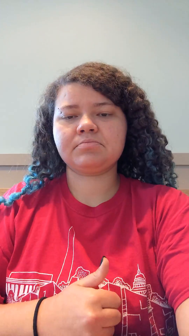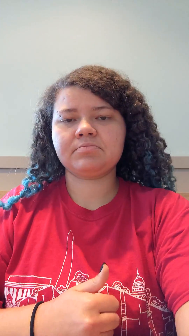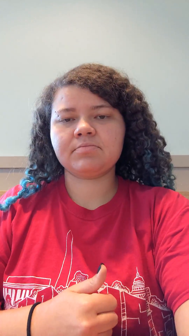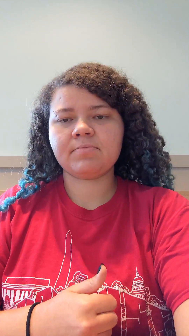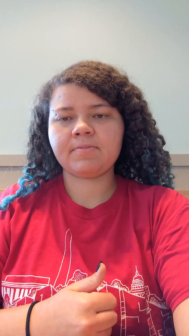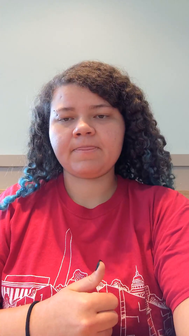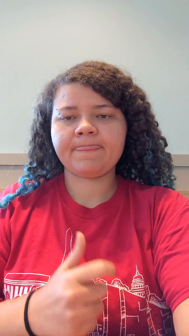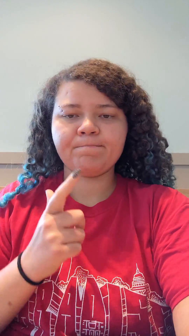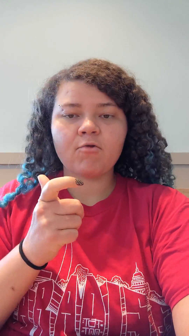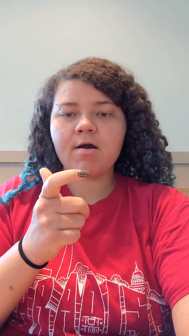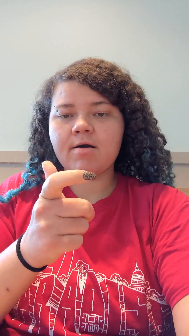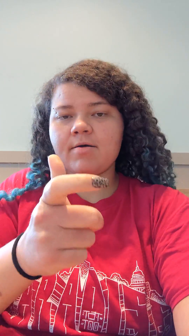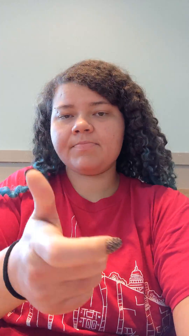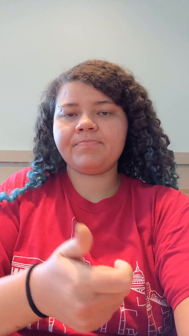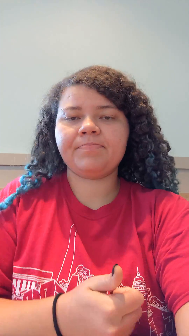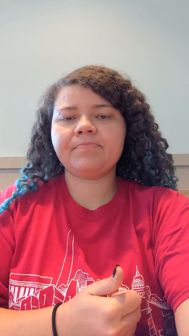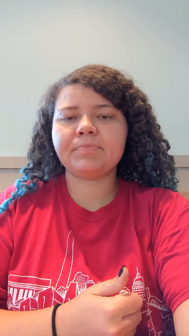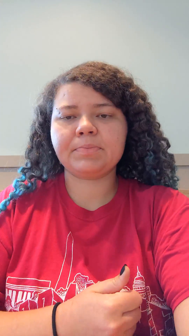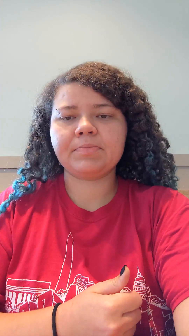run